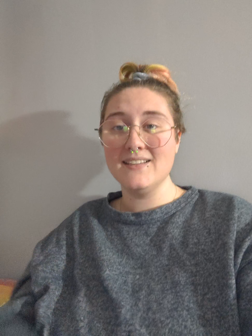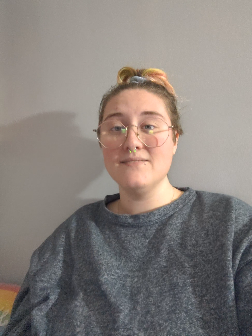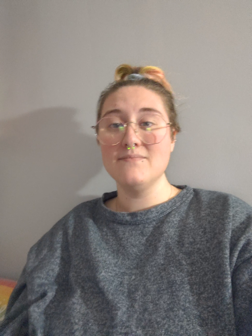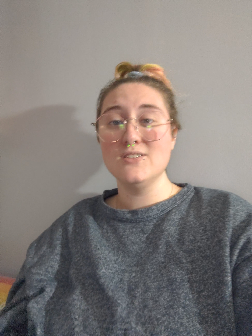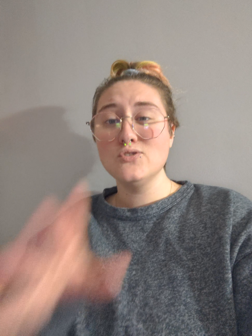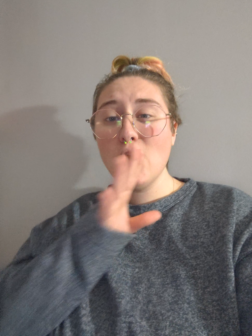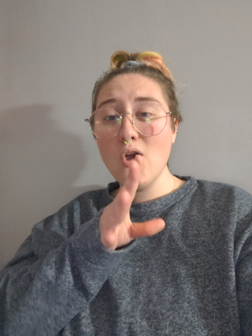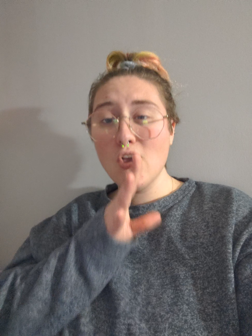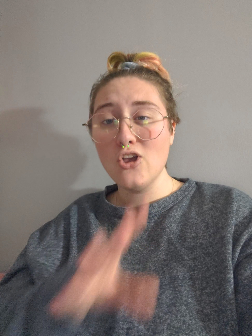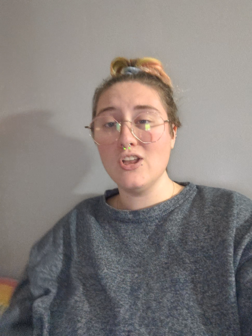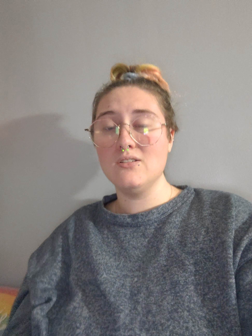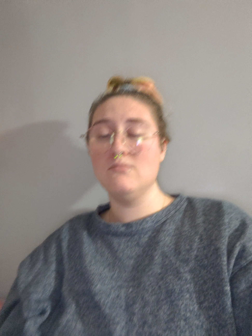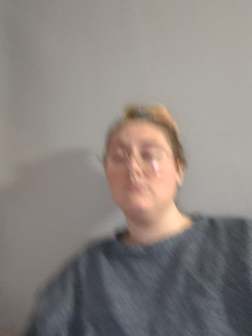talk